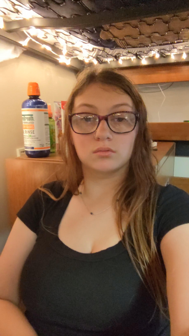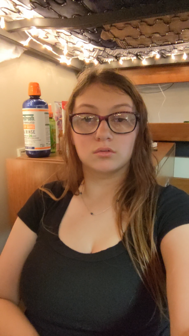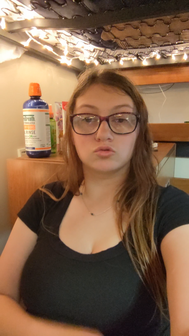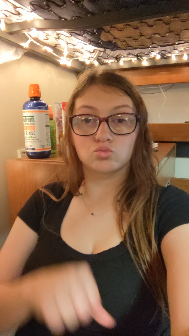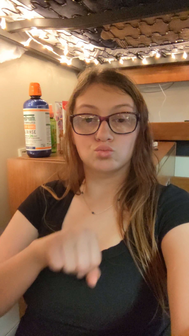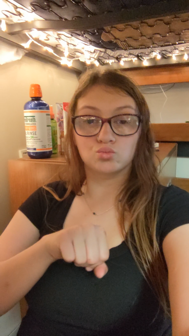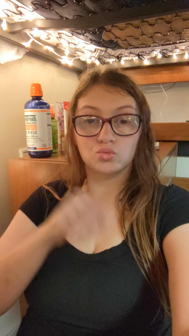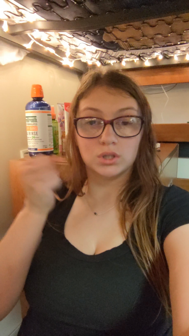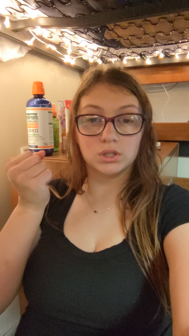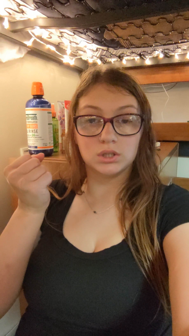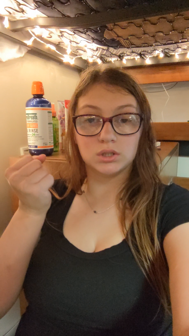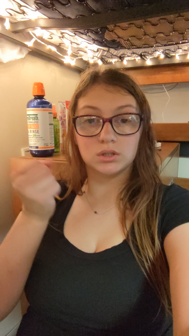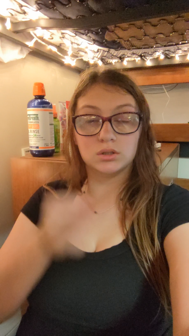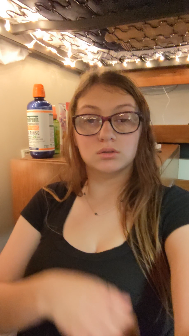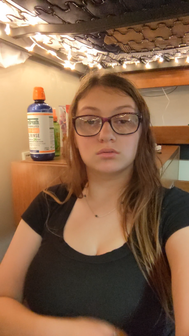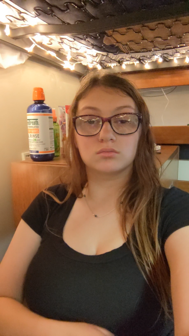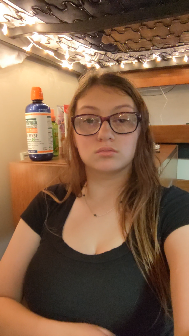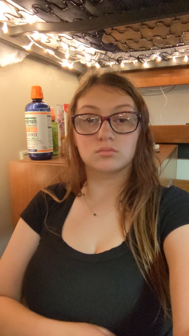break